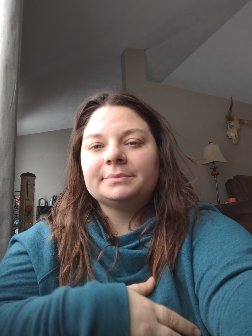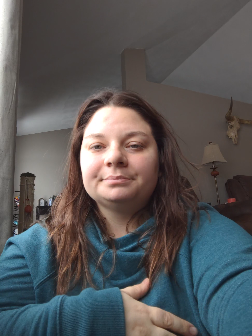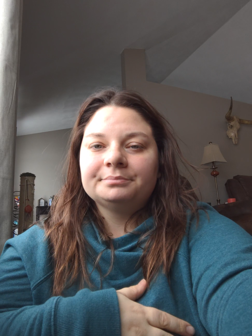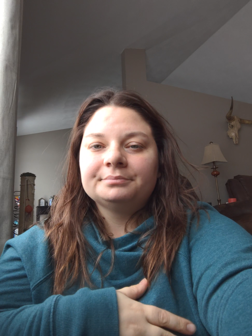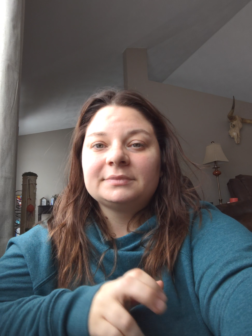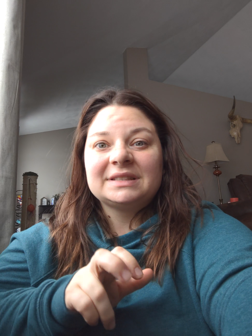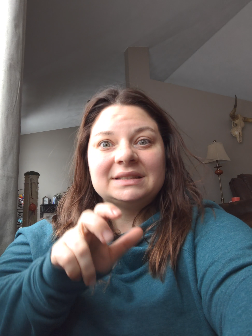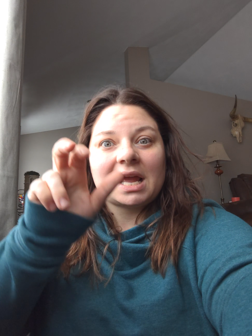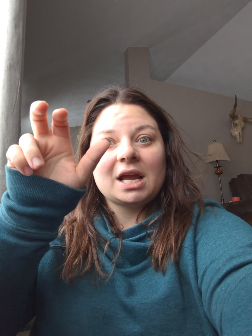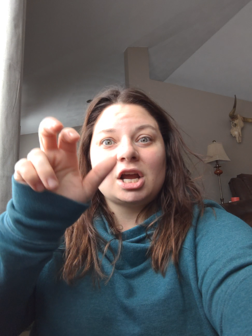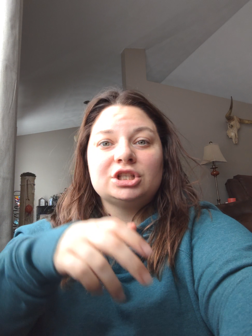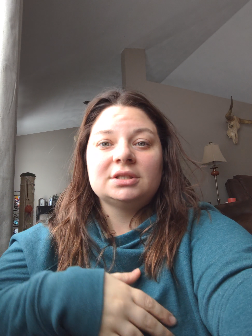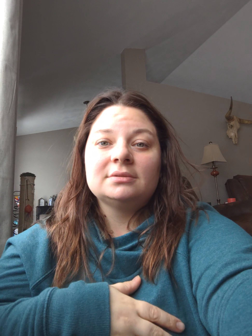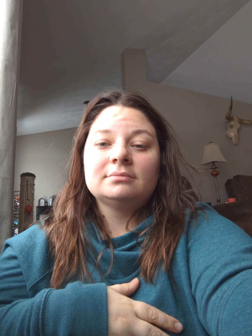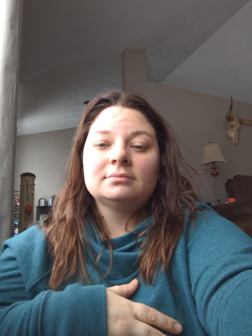stairs